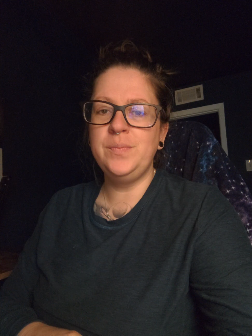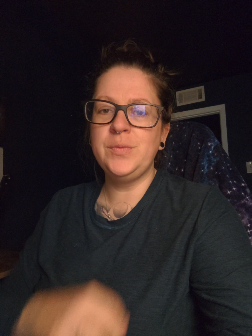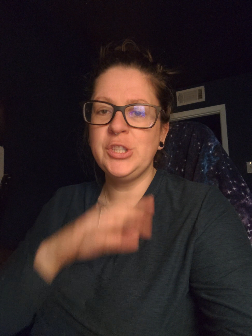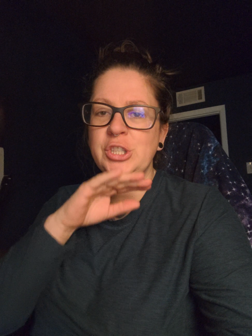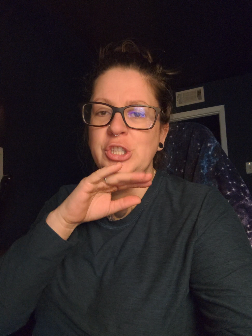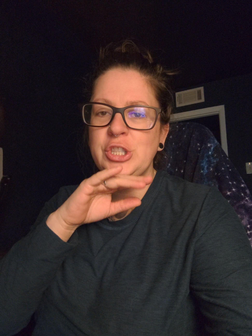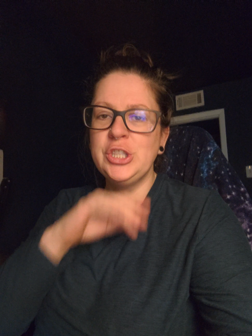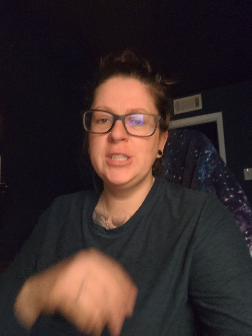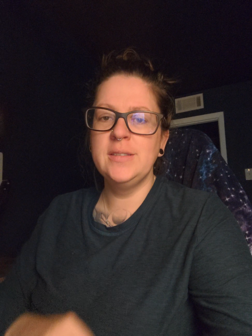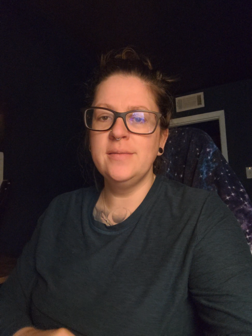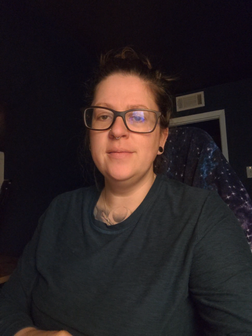dirty